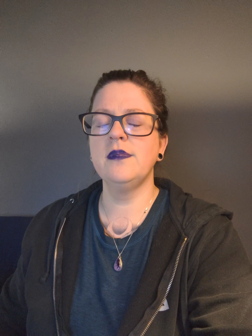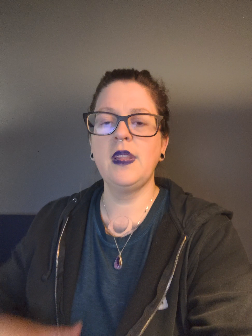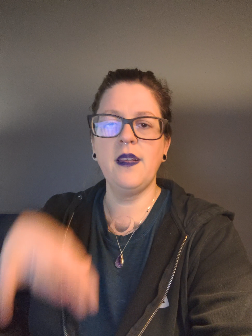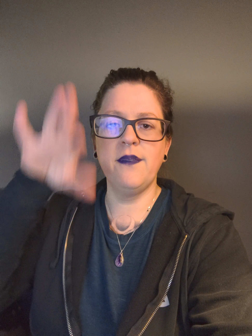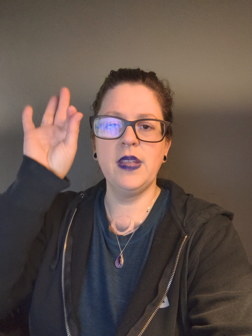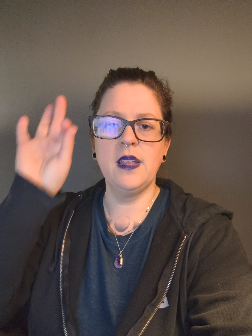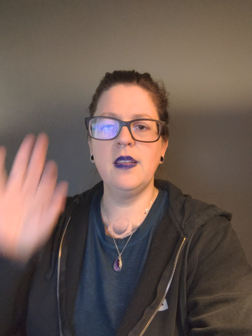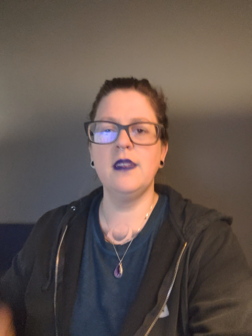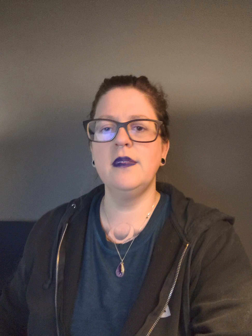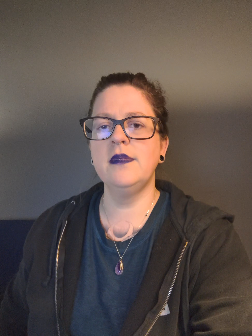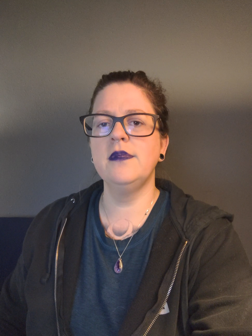find